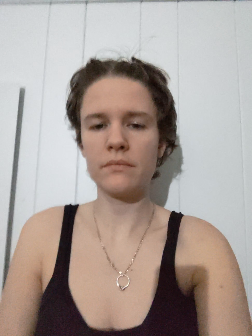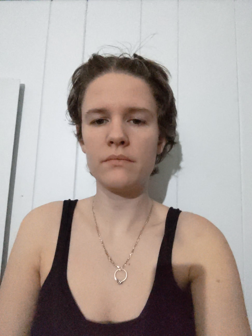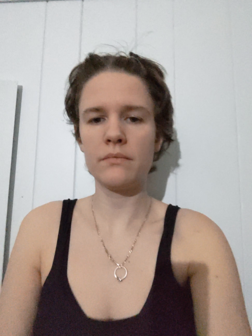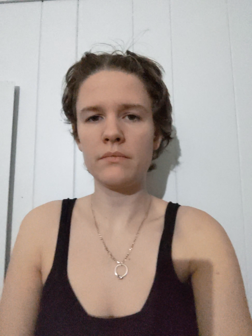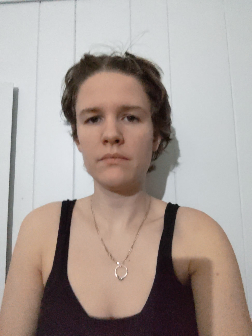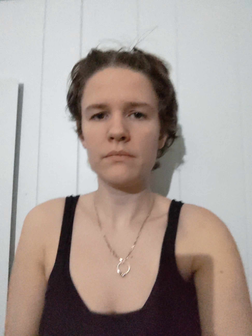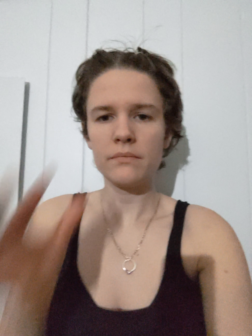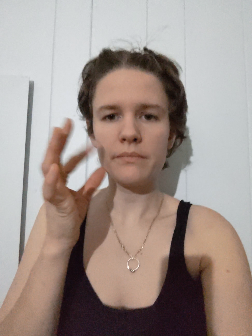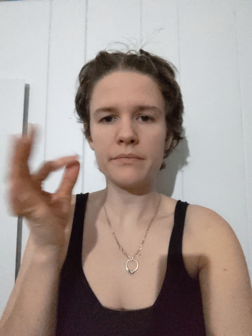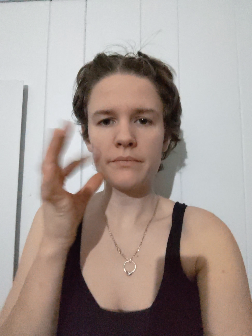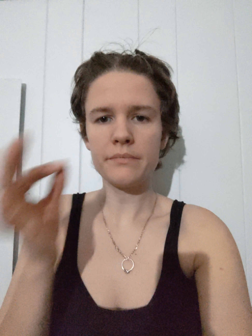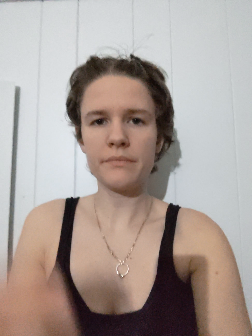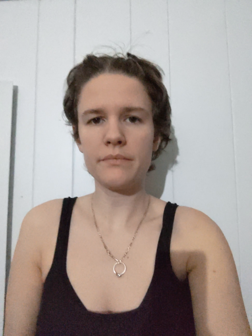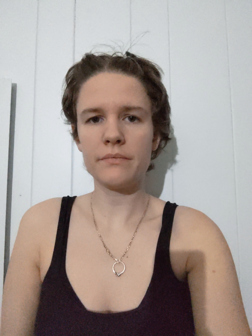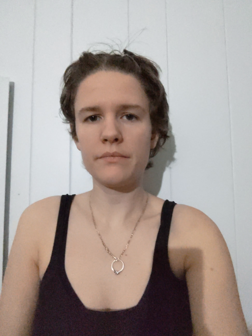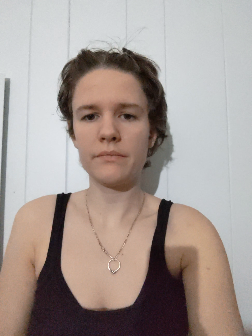cat